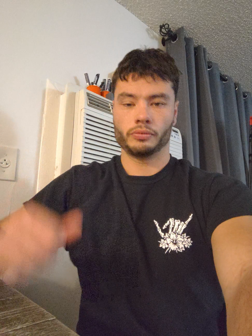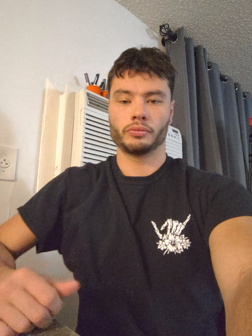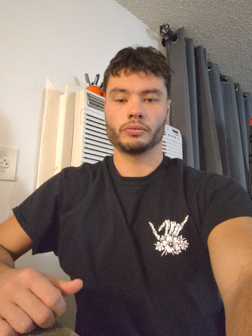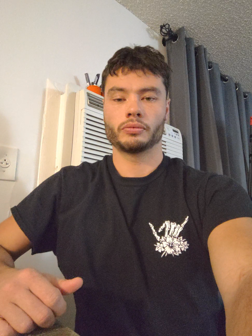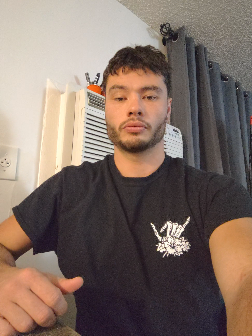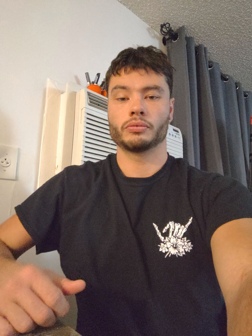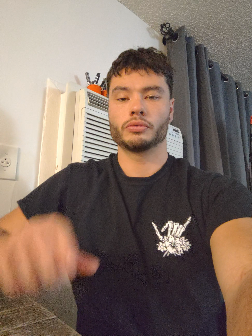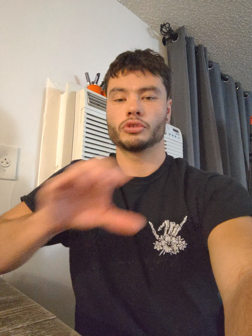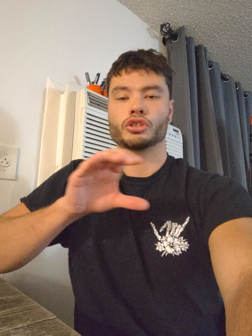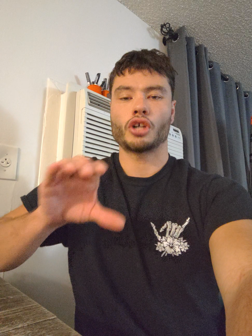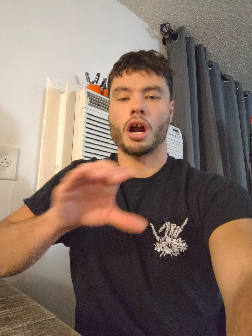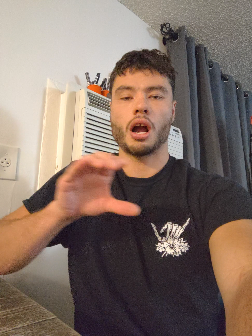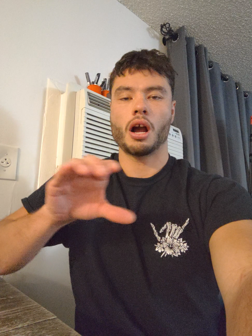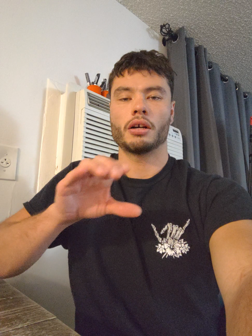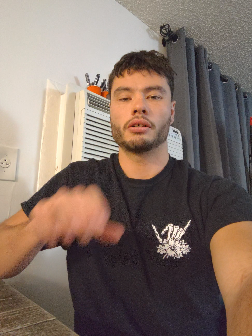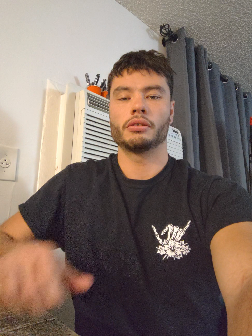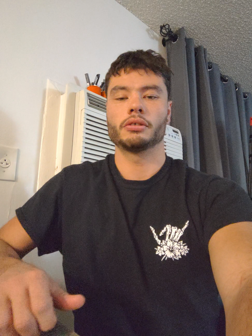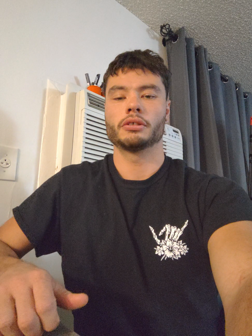chocolate